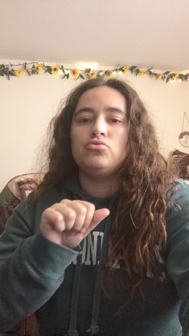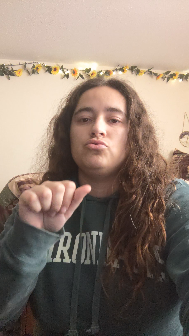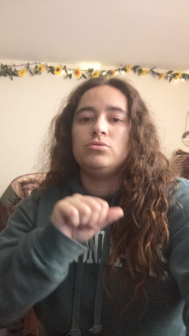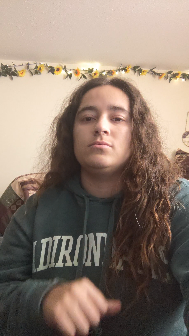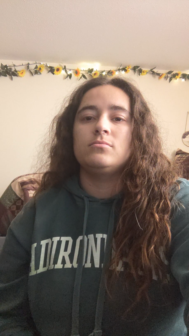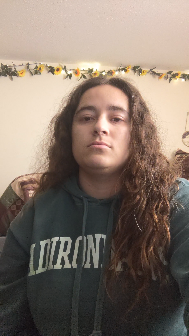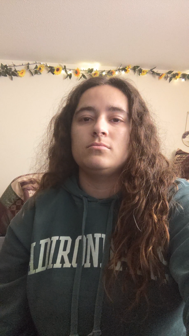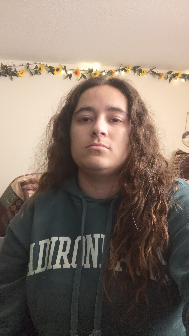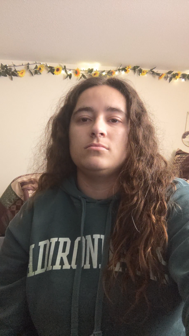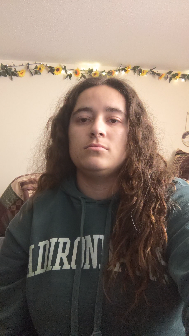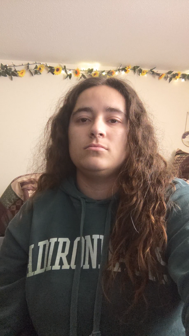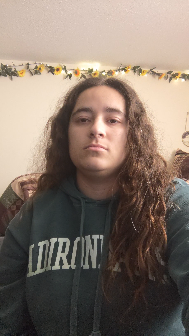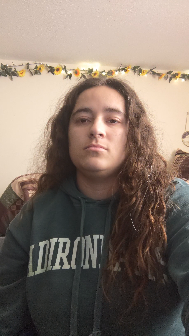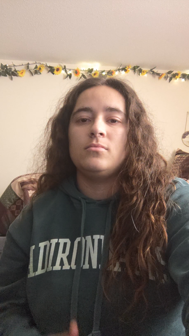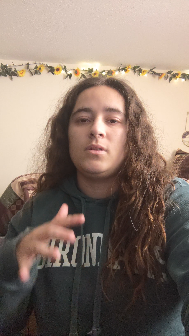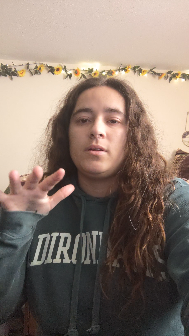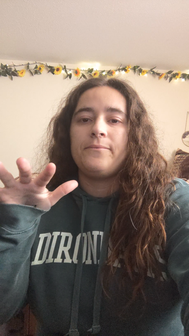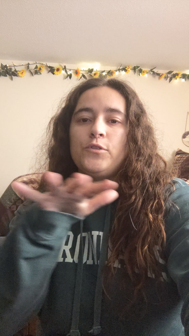full